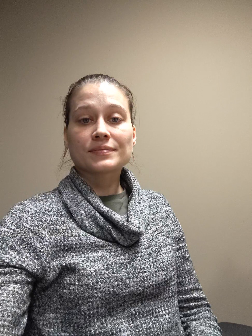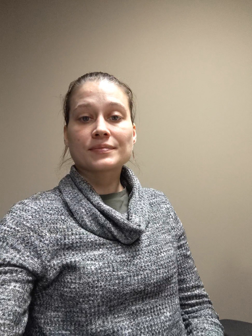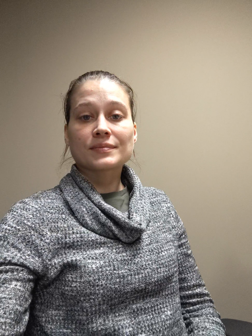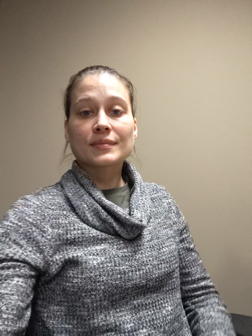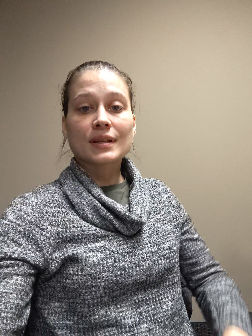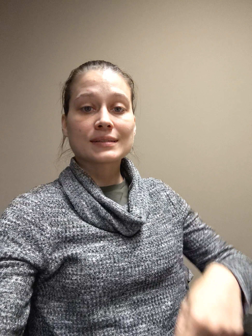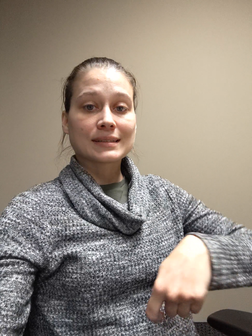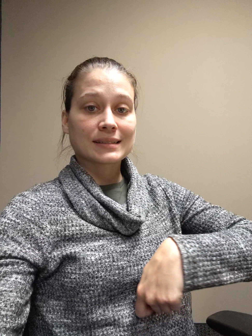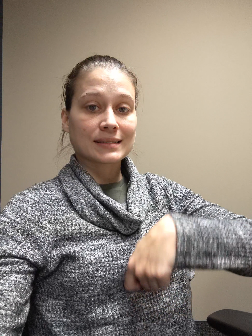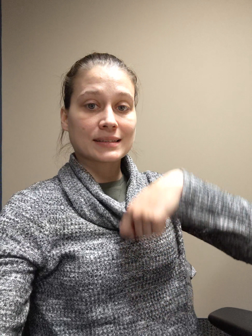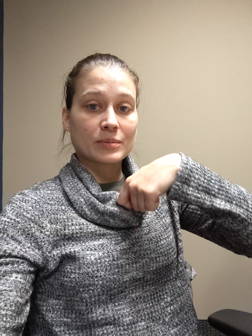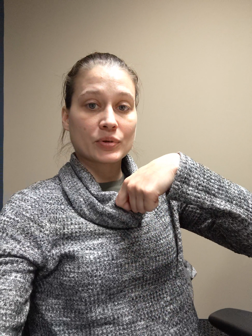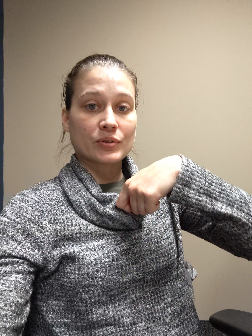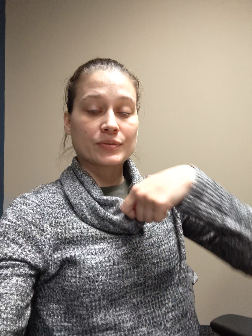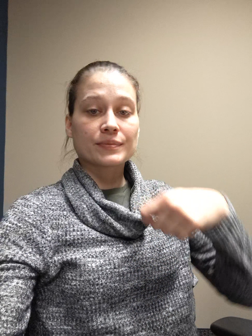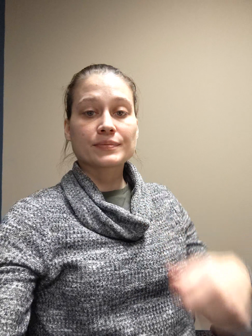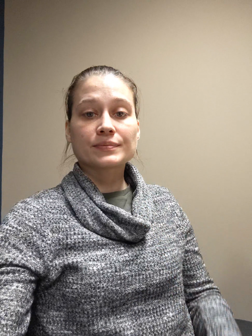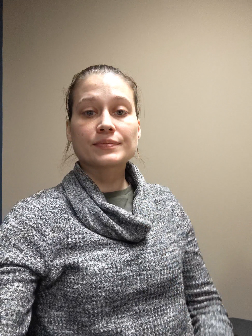zipper